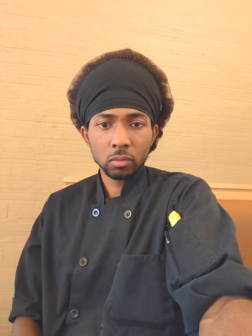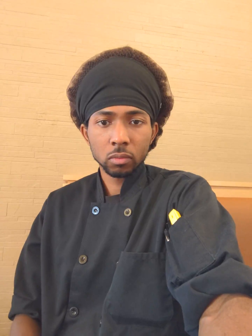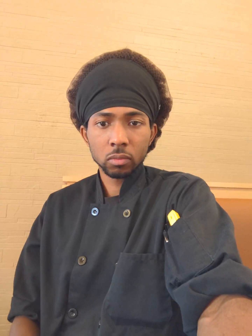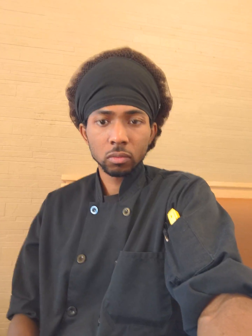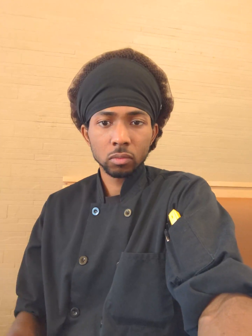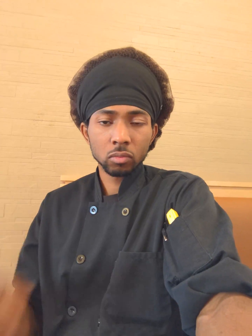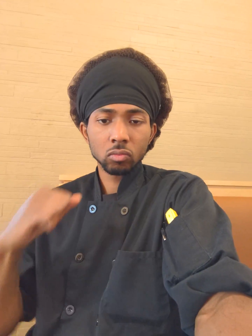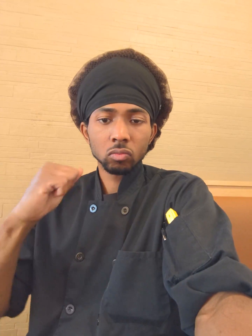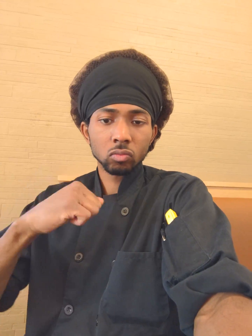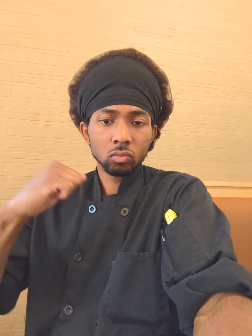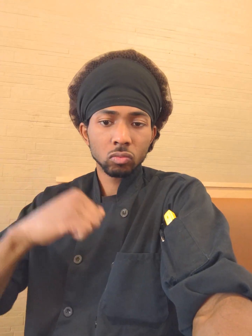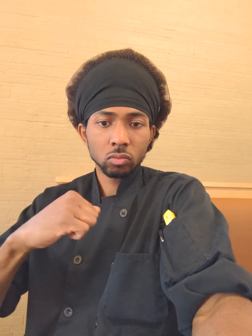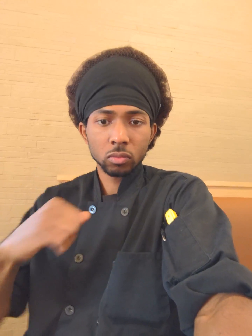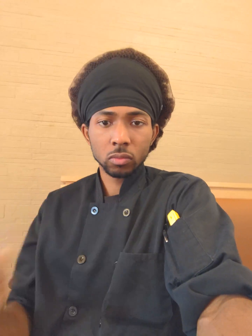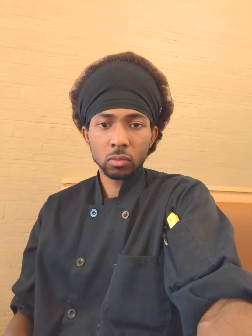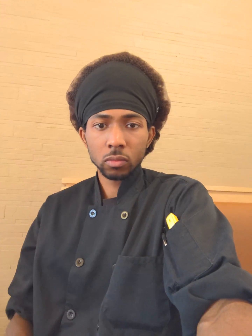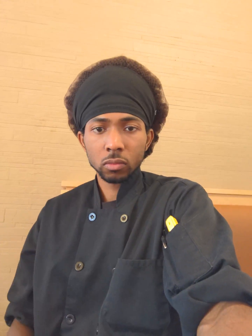rock